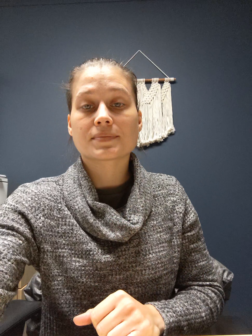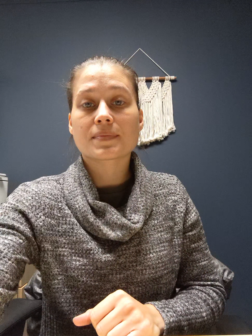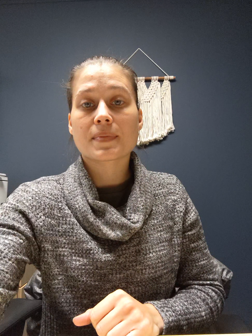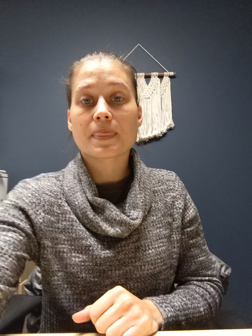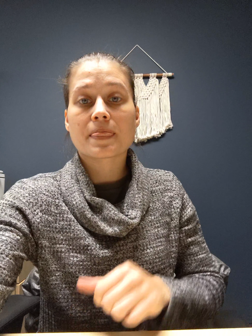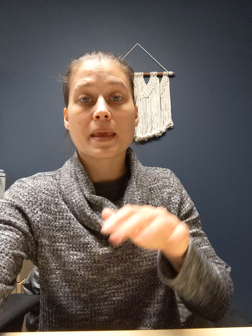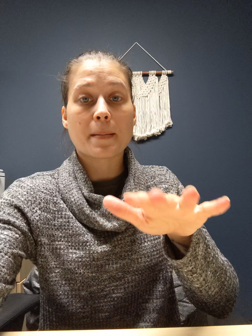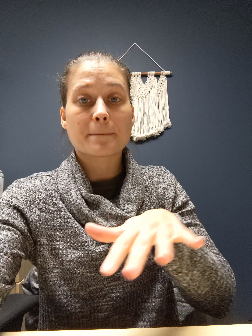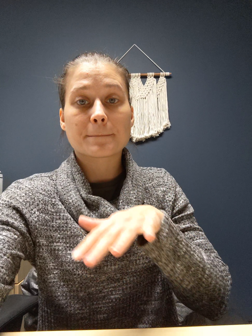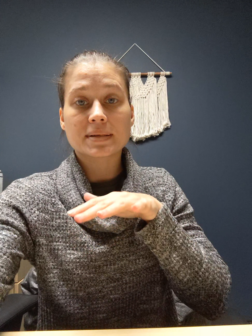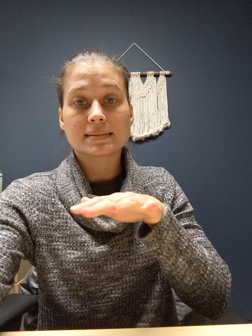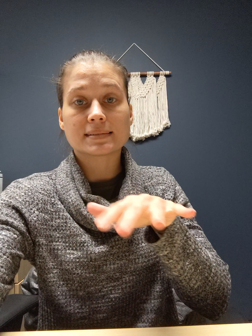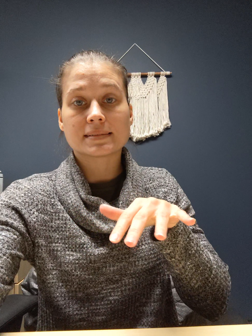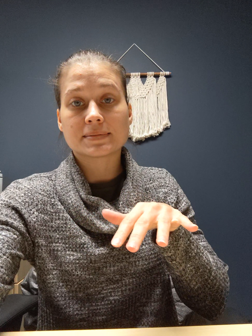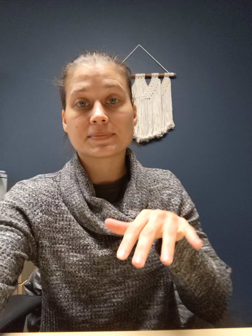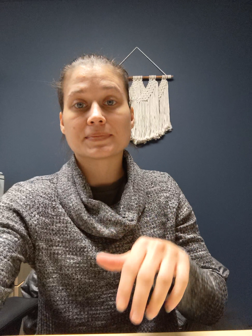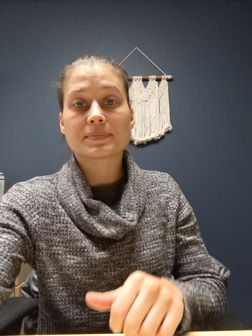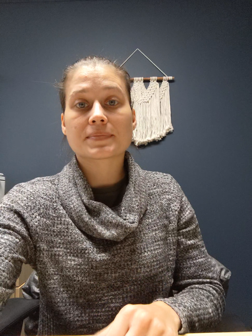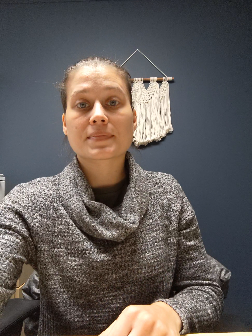mitten